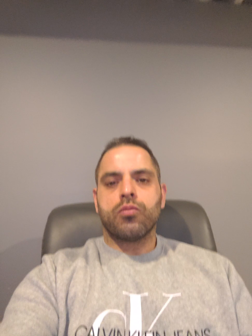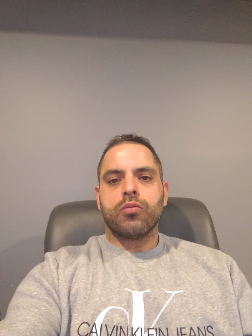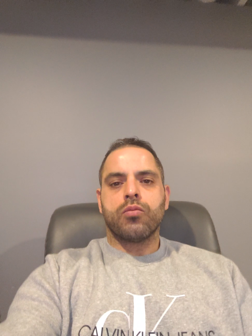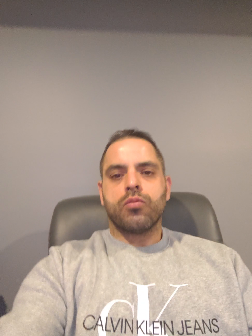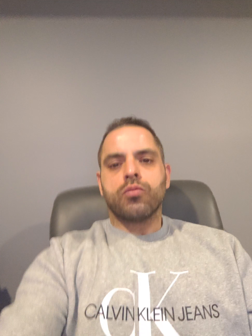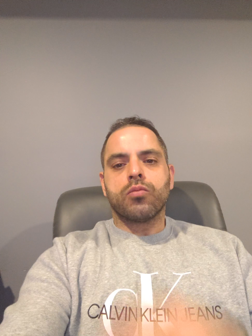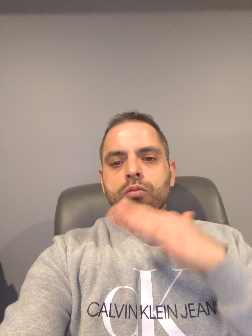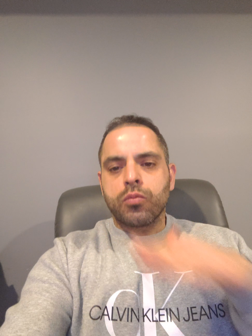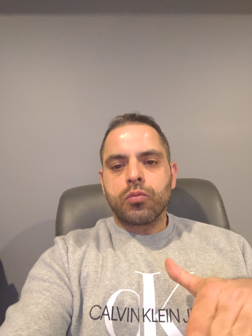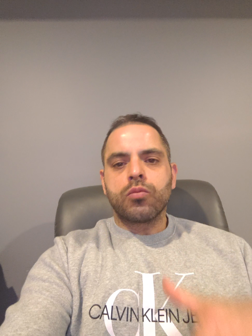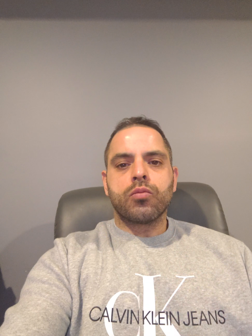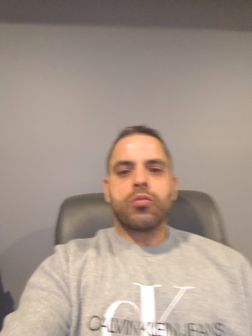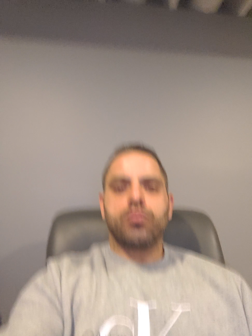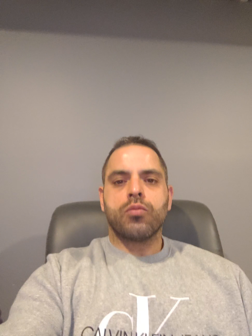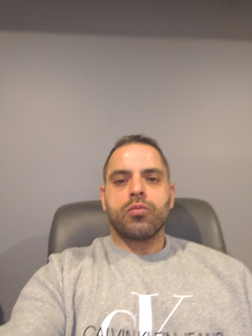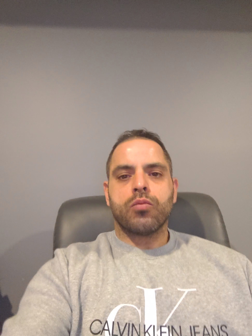quiet